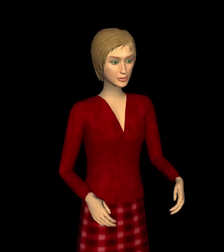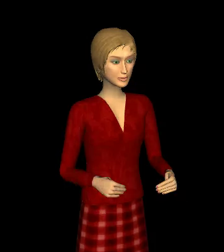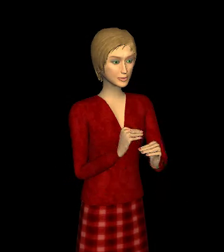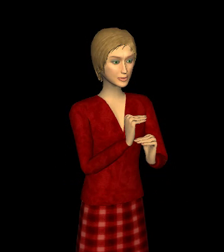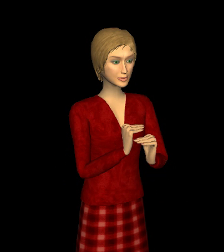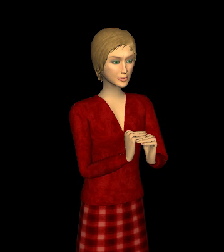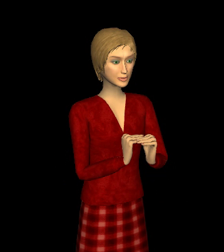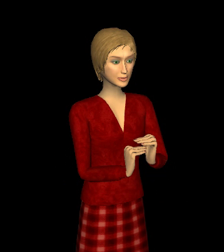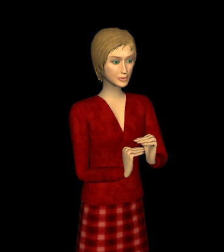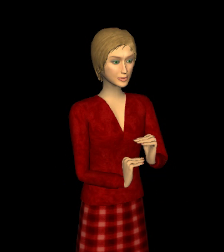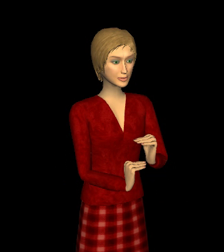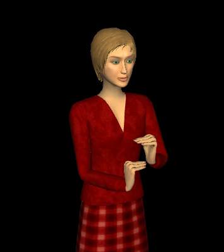برنامج